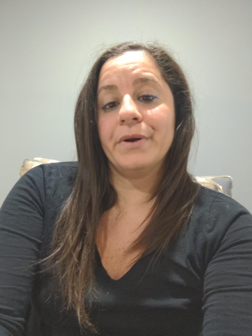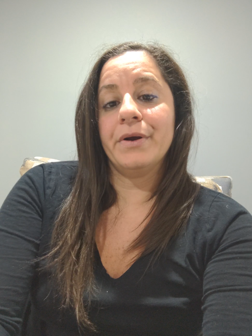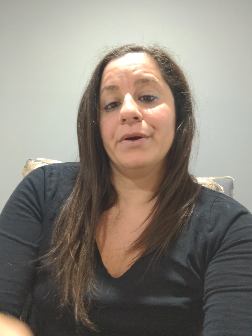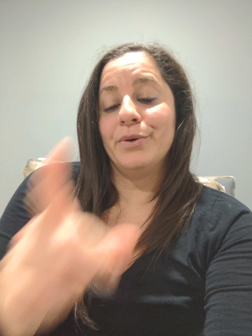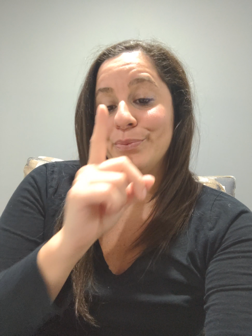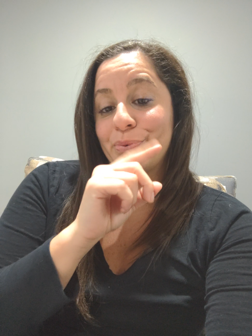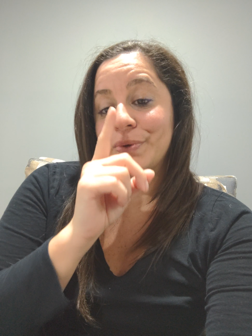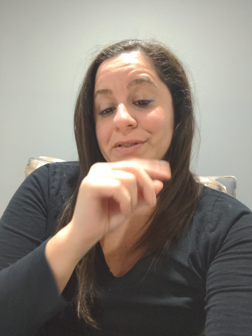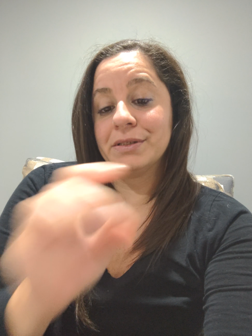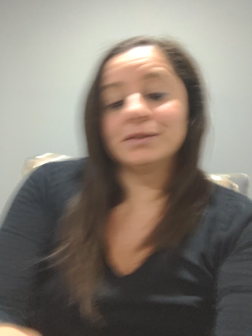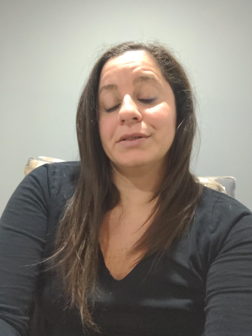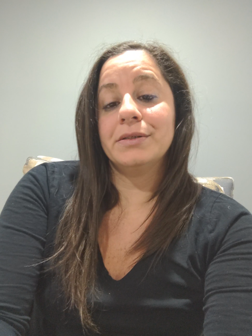pretend